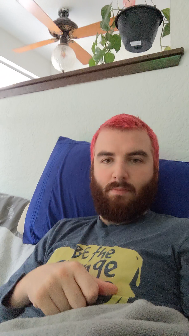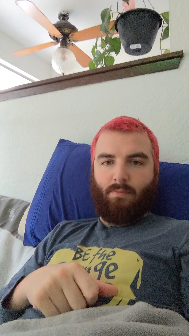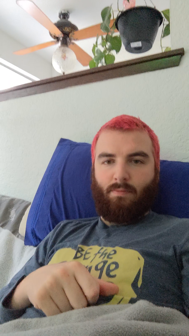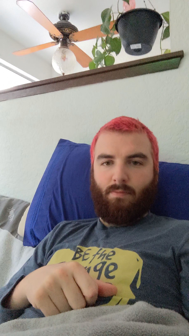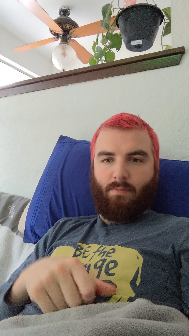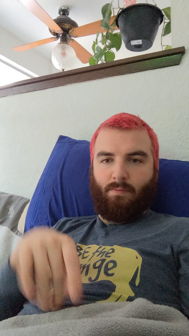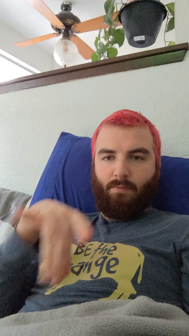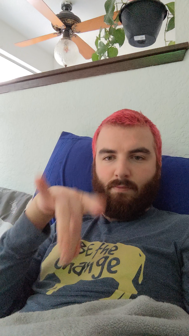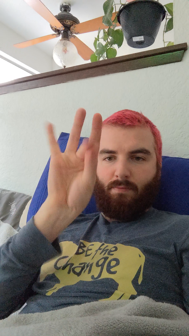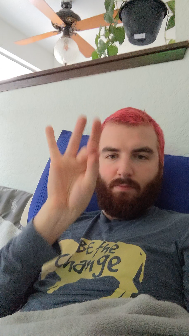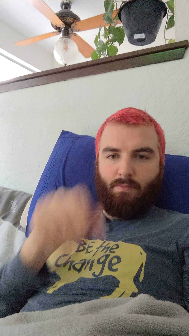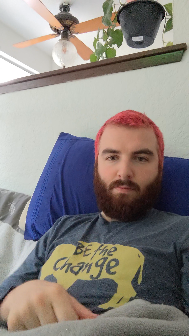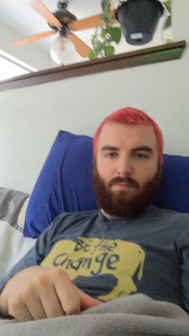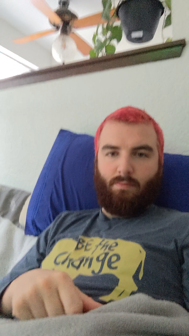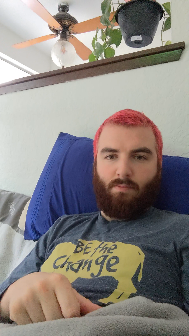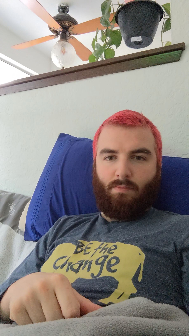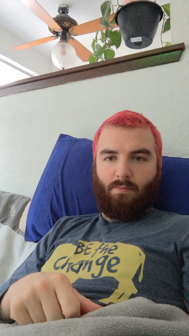pick